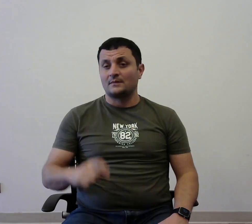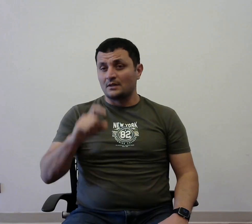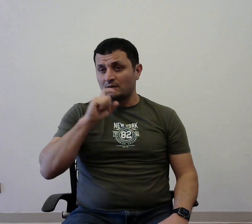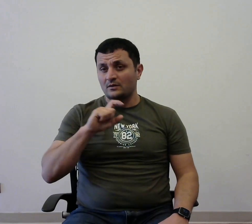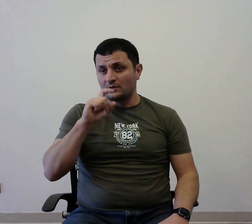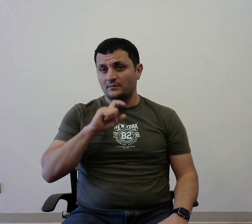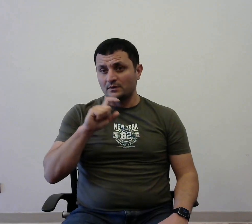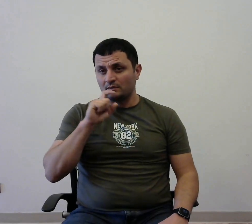dondurma